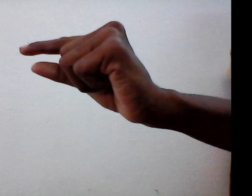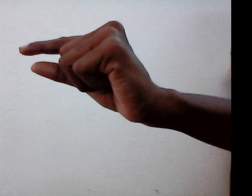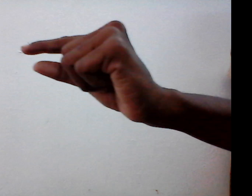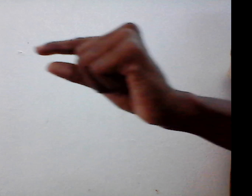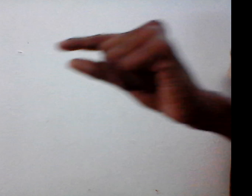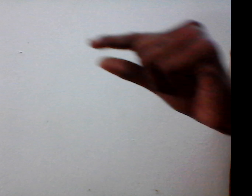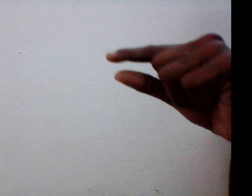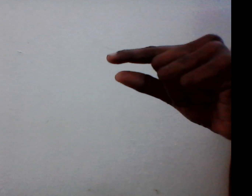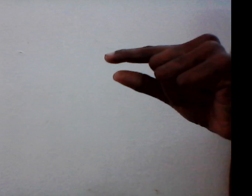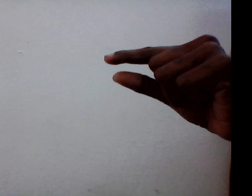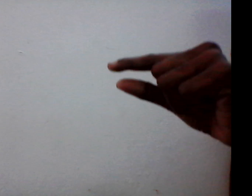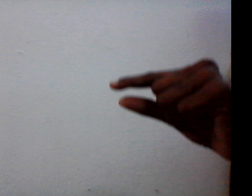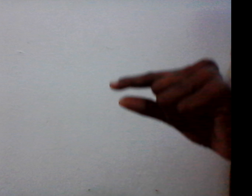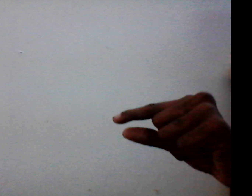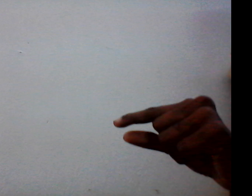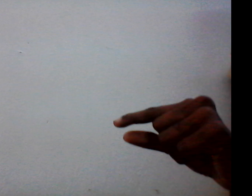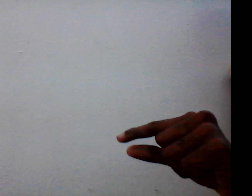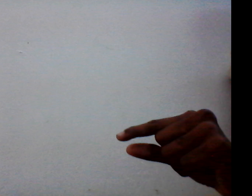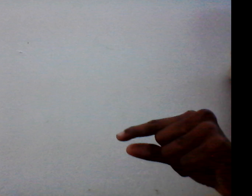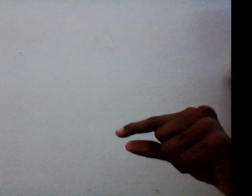ഊ